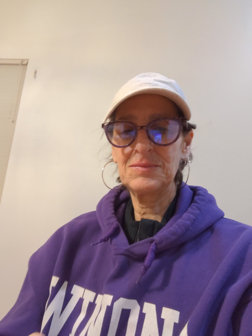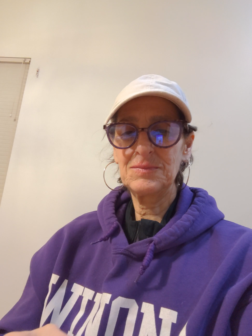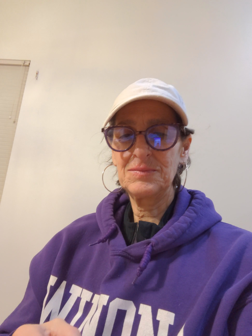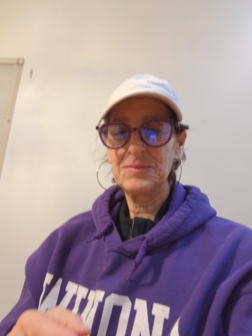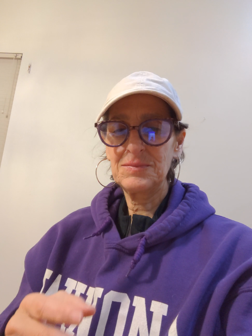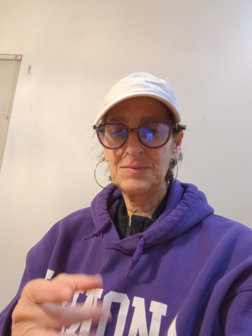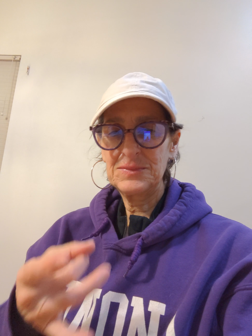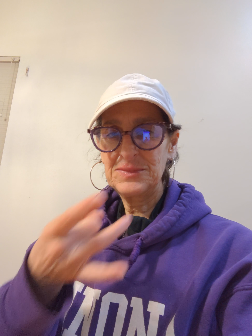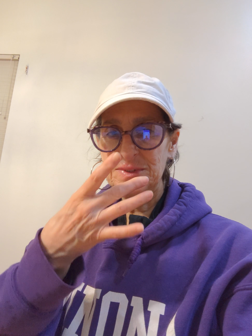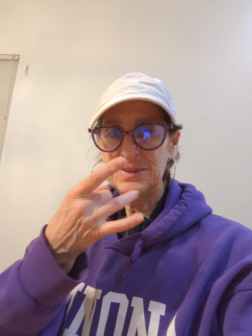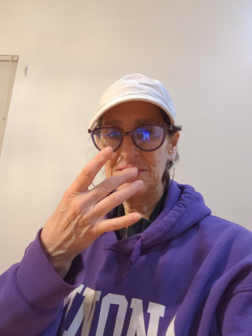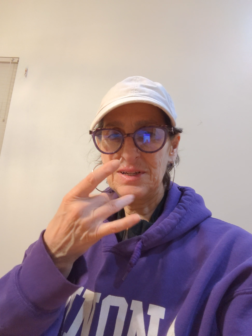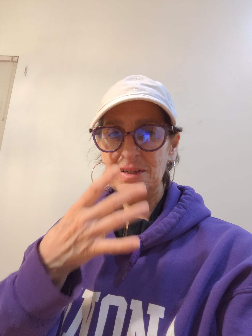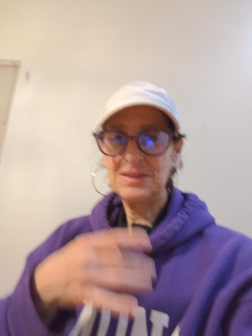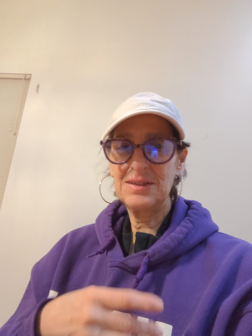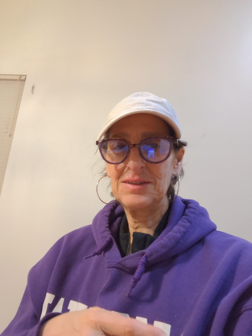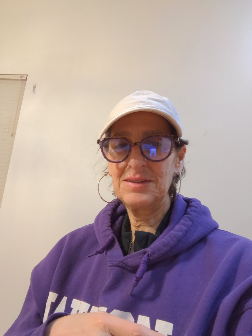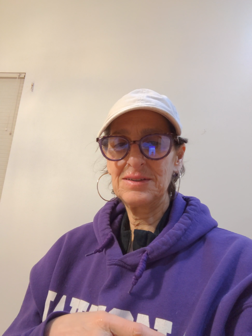snack